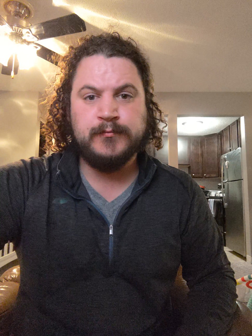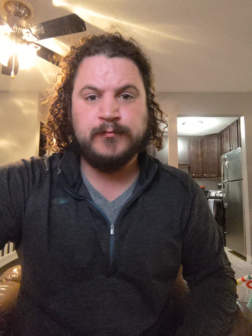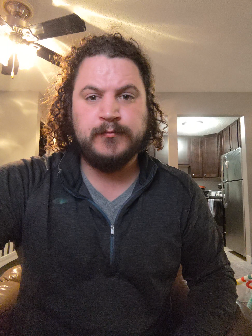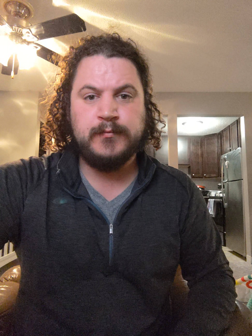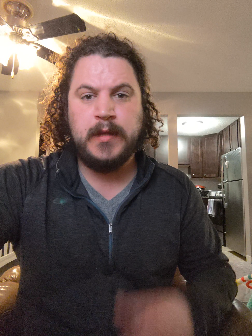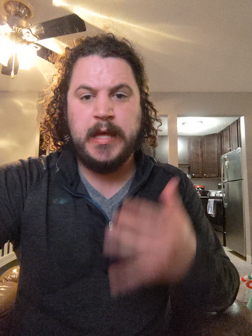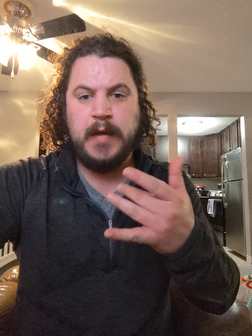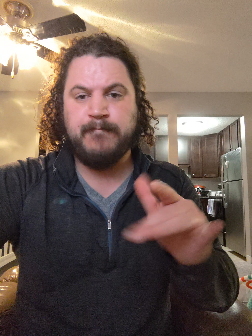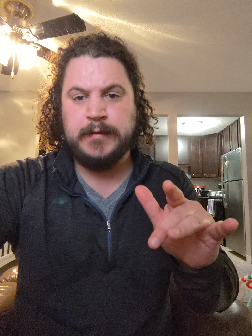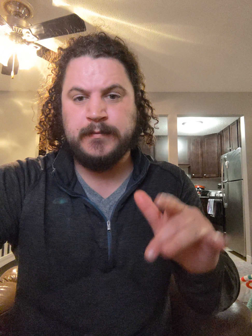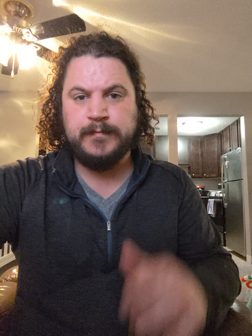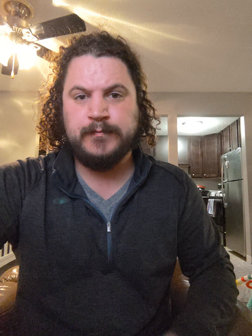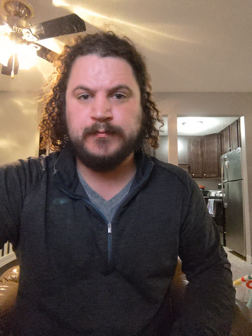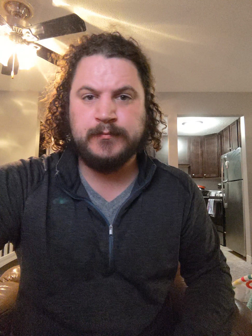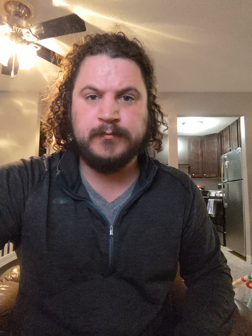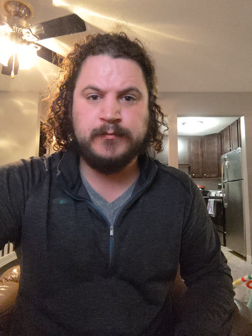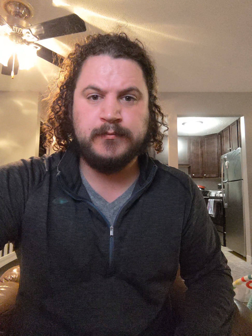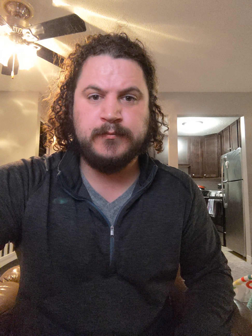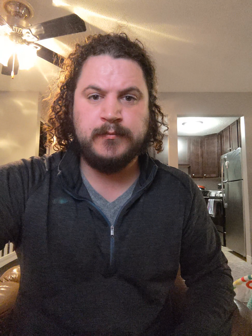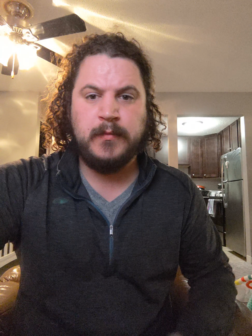empty